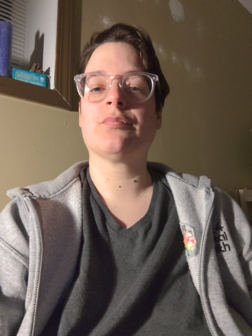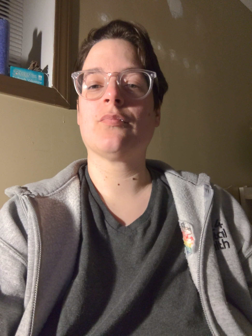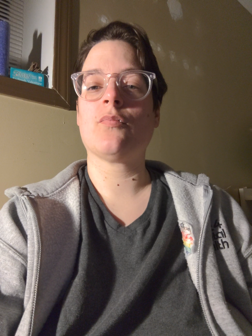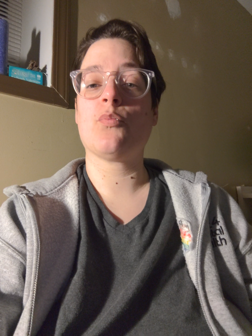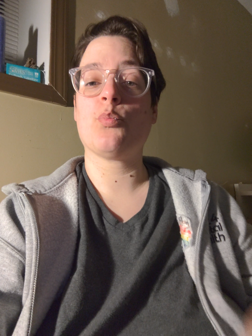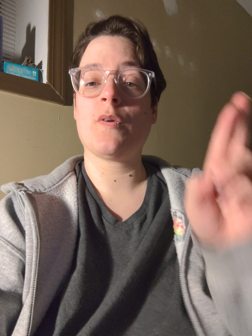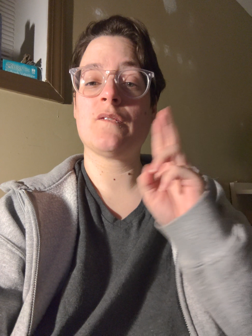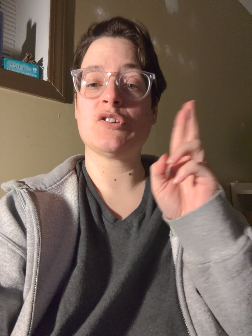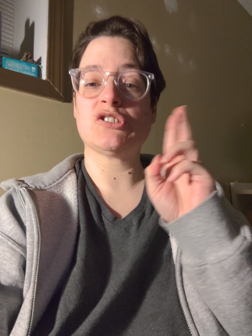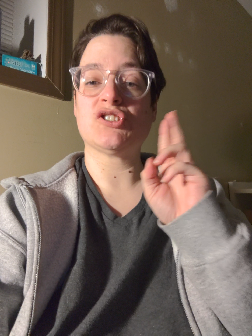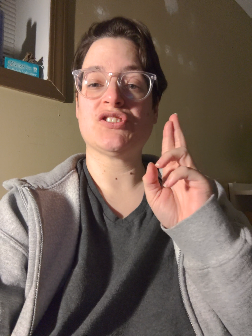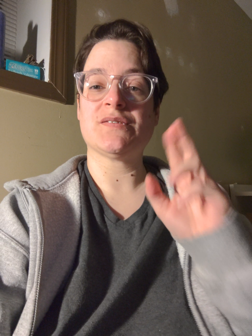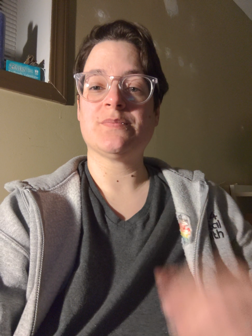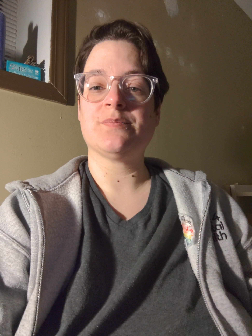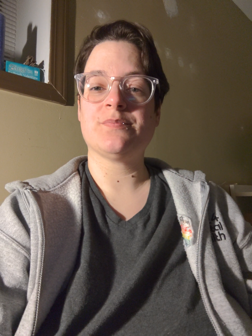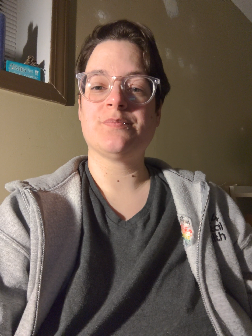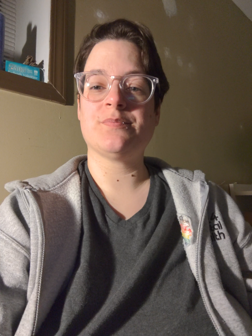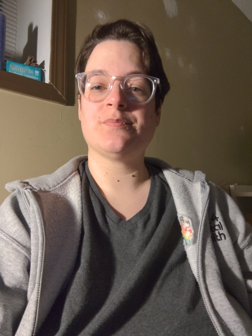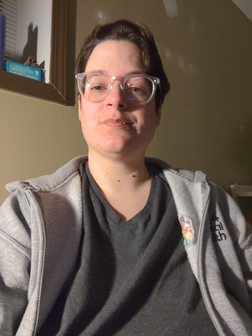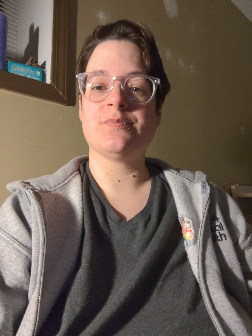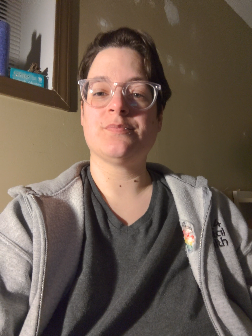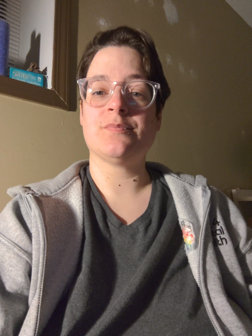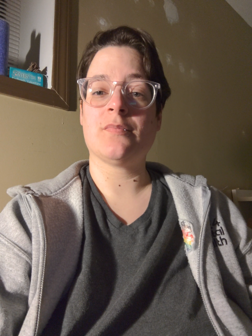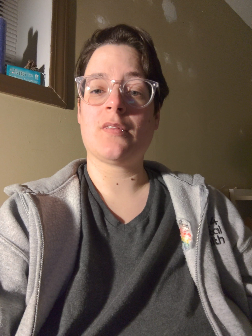refrigerator